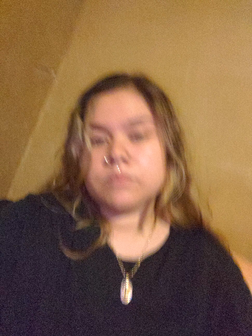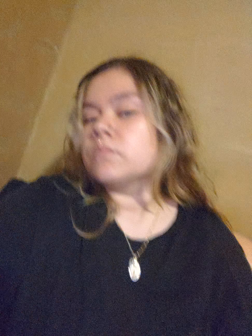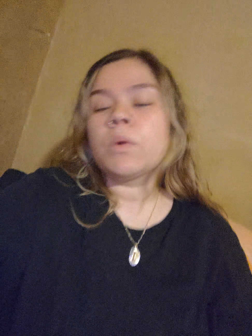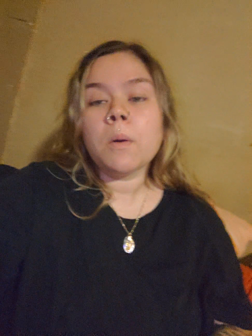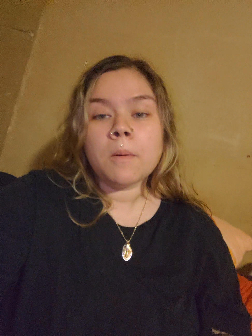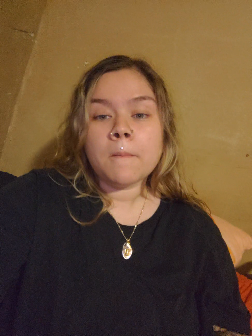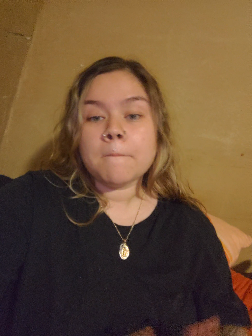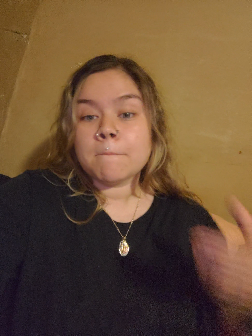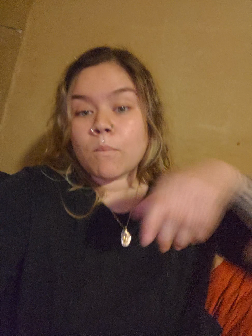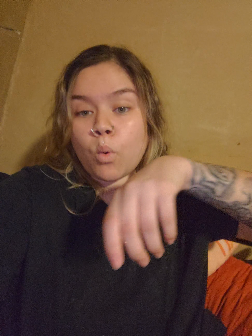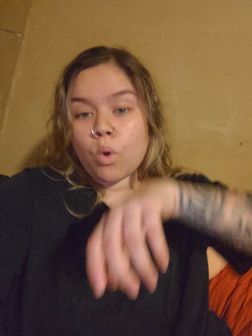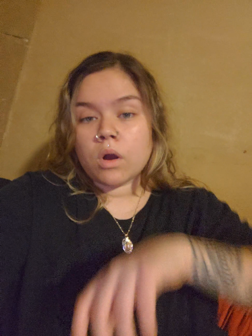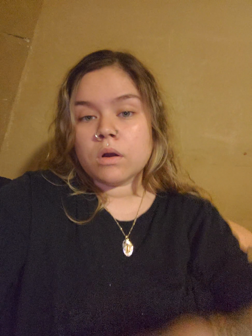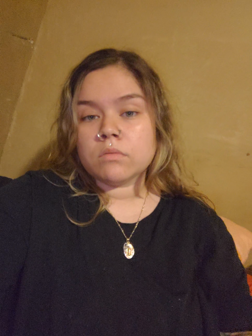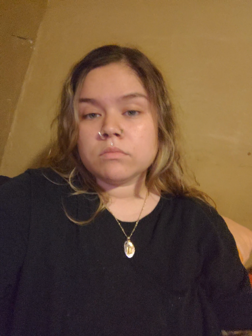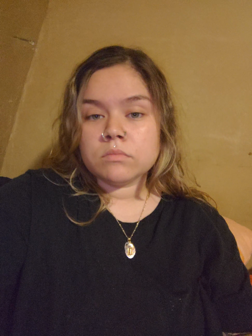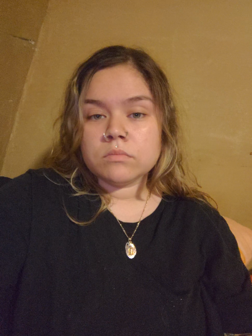pour